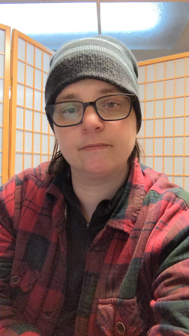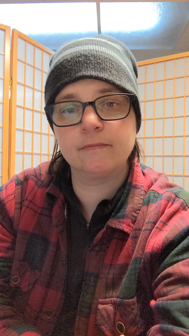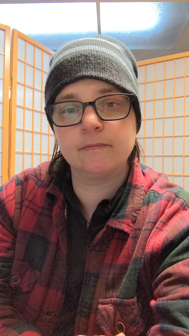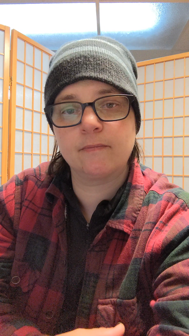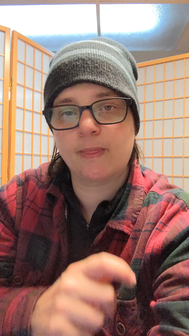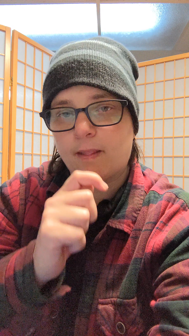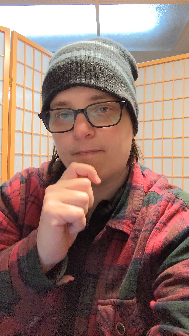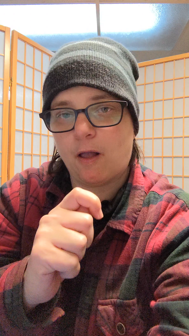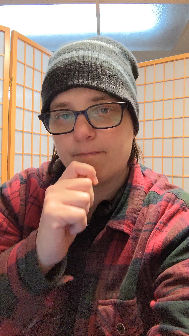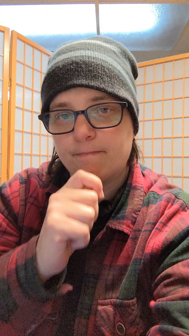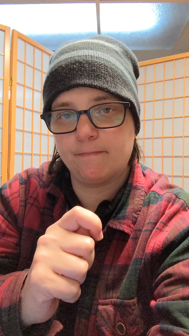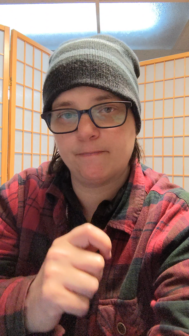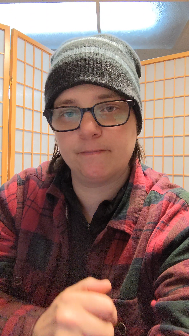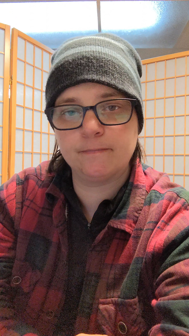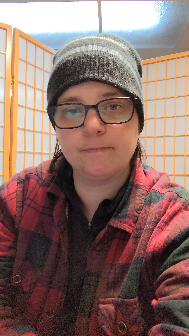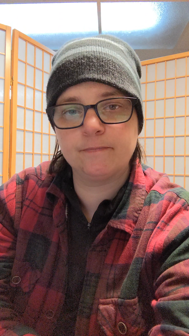popsicle